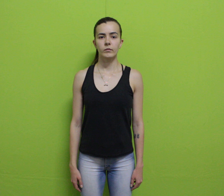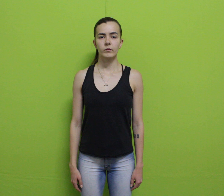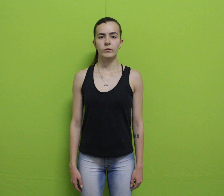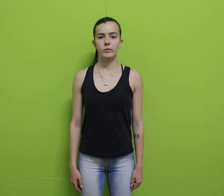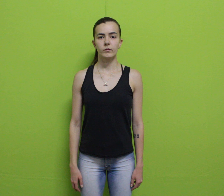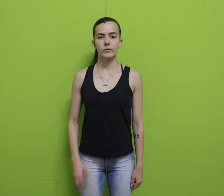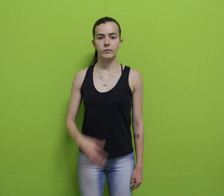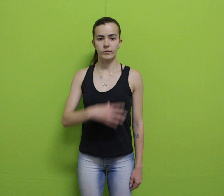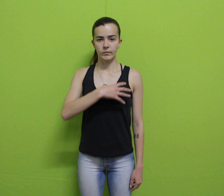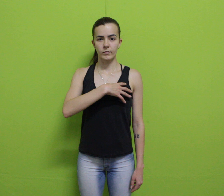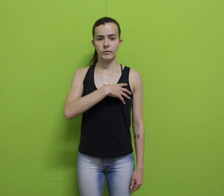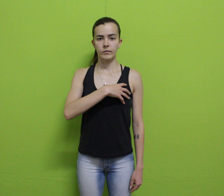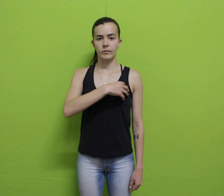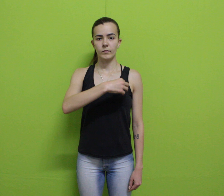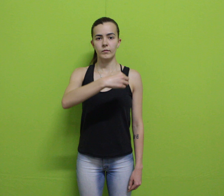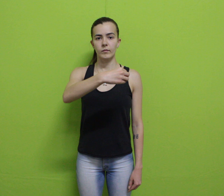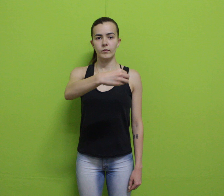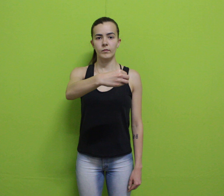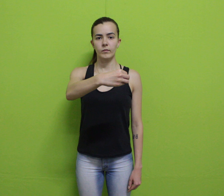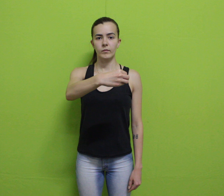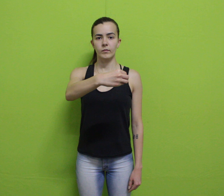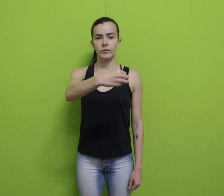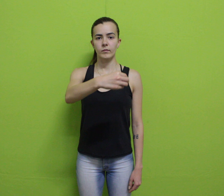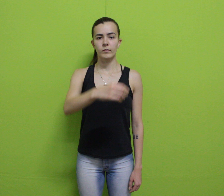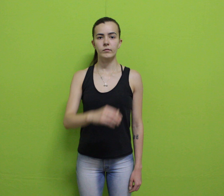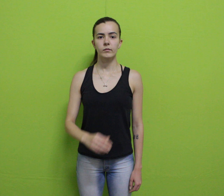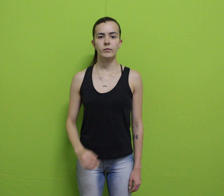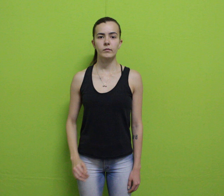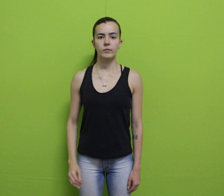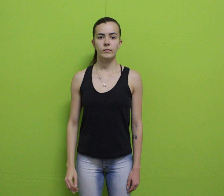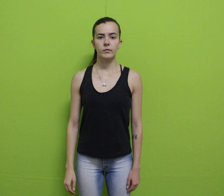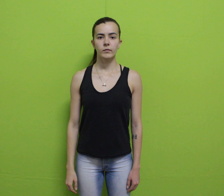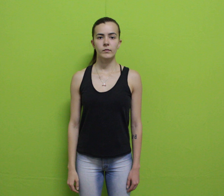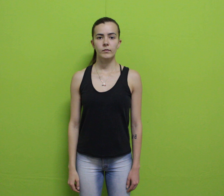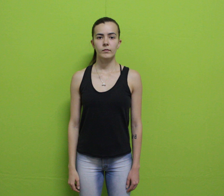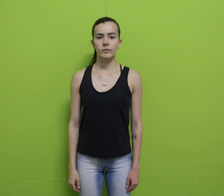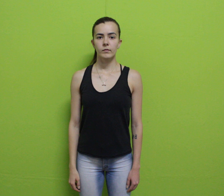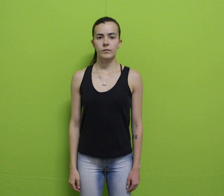filho